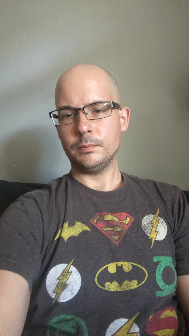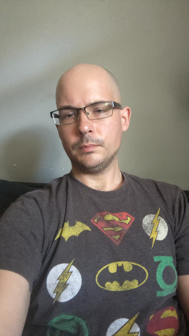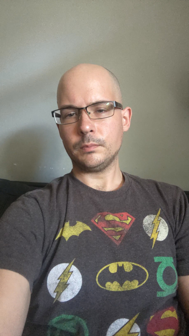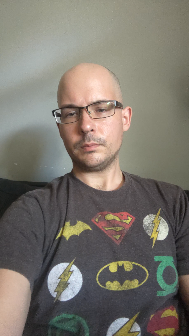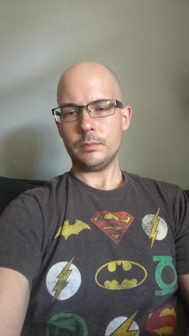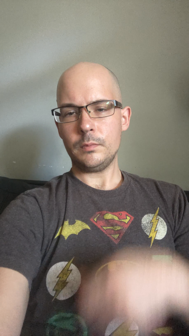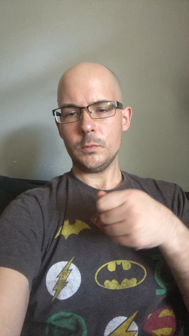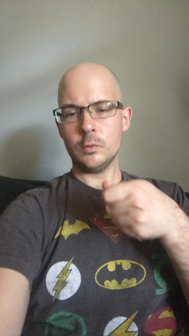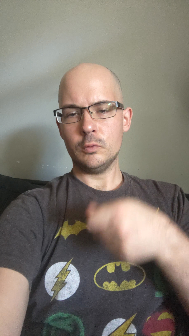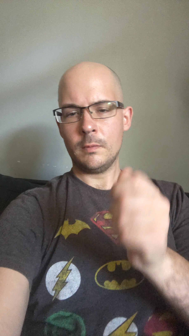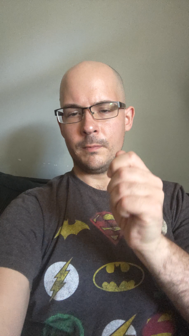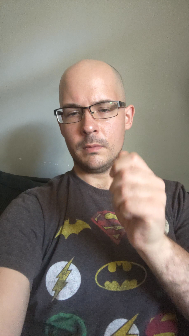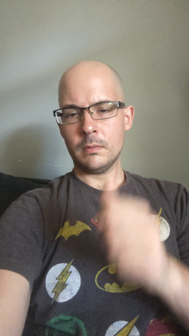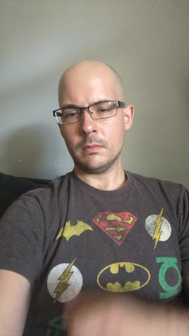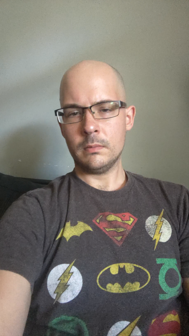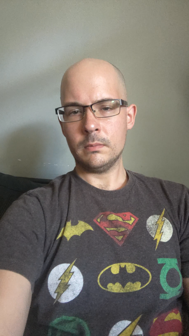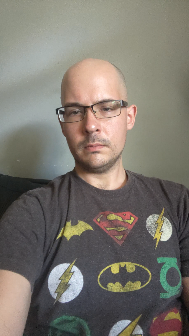shovel